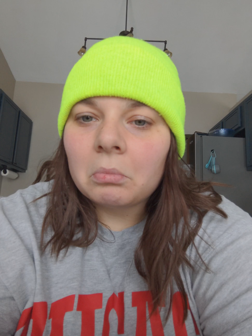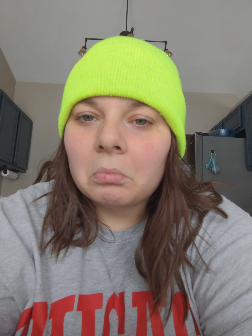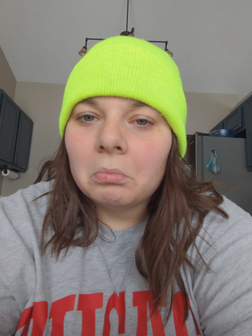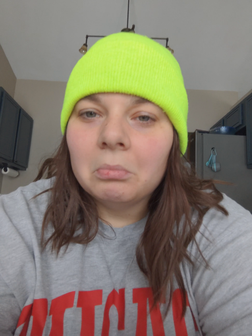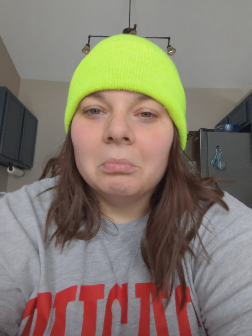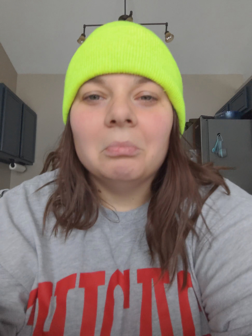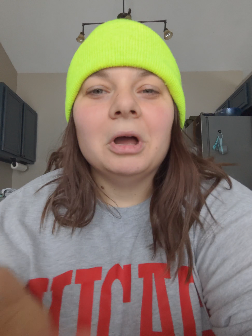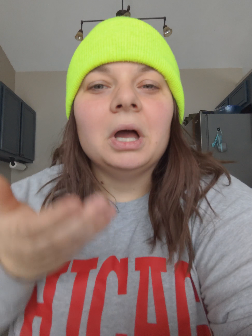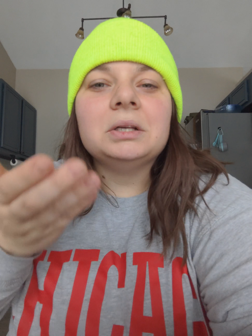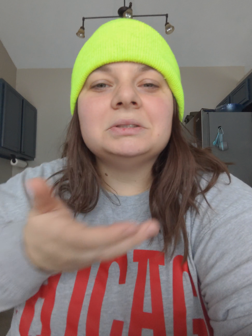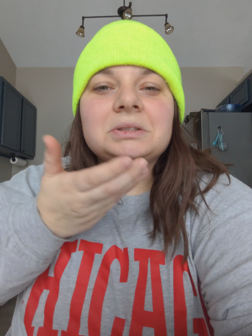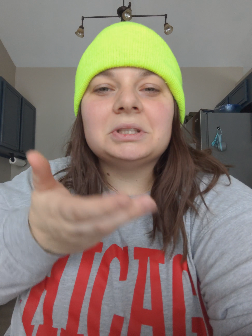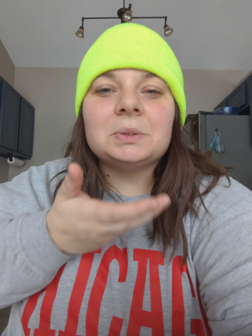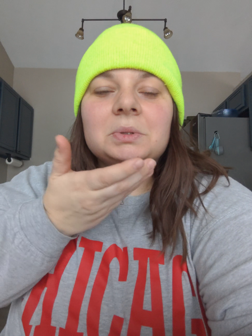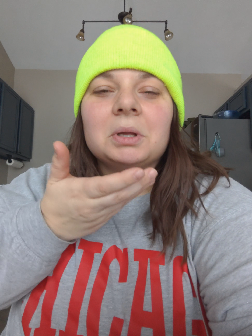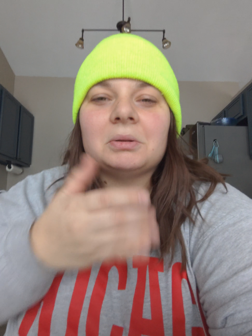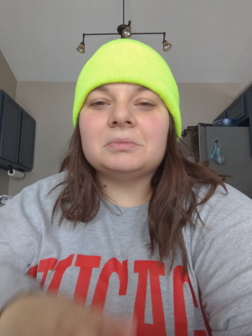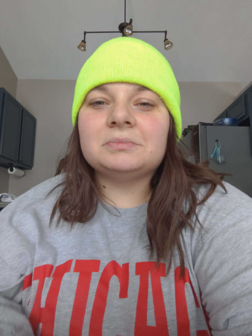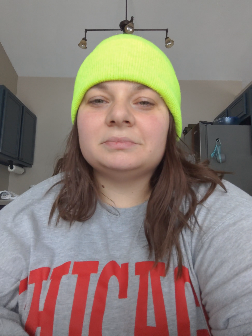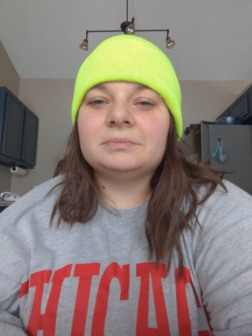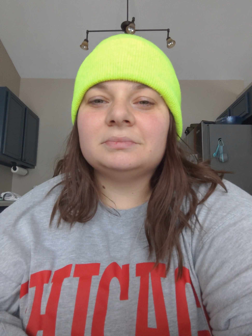cereal